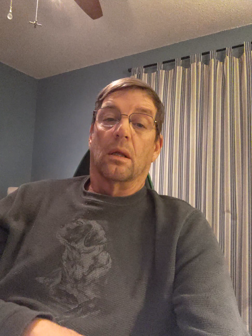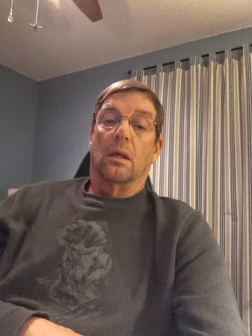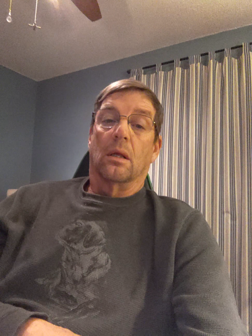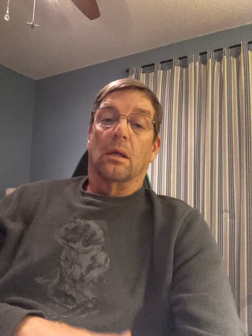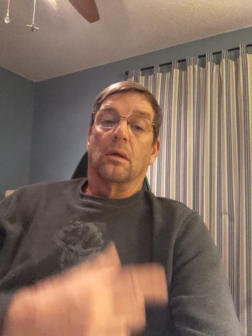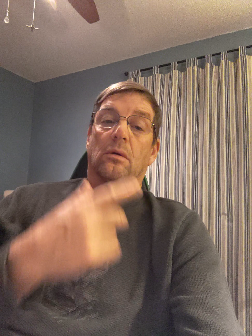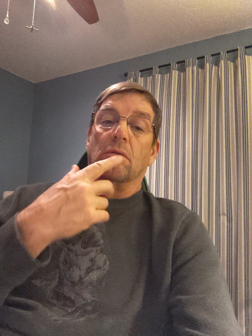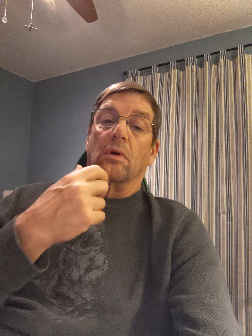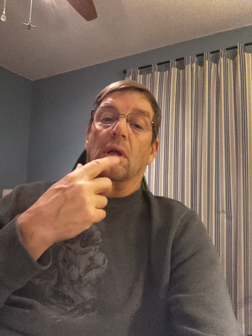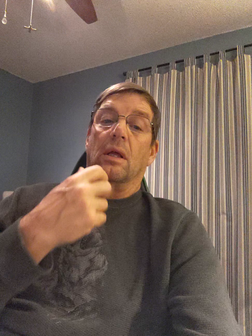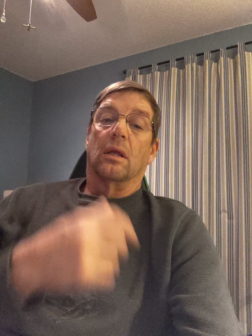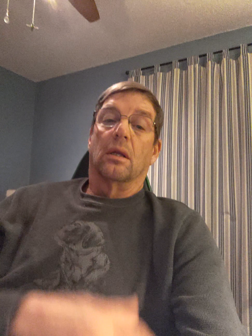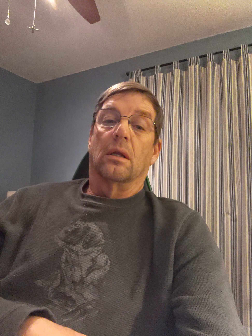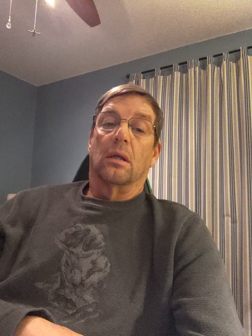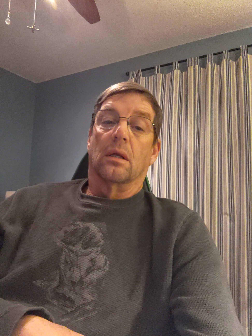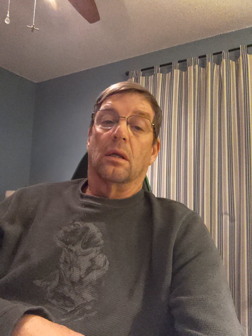red